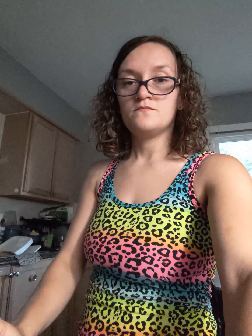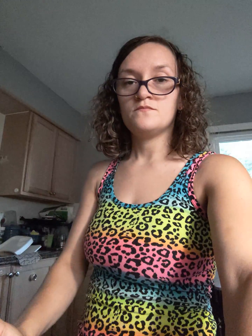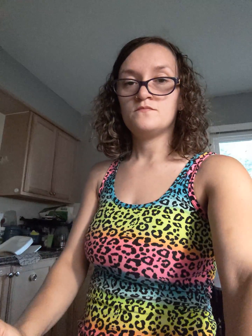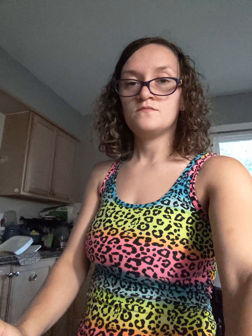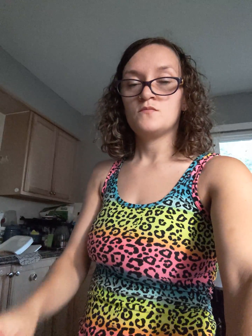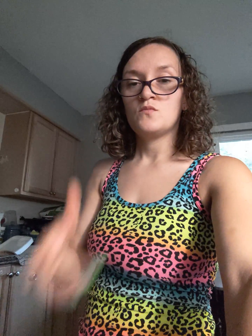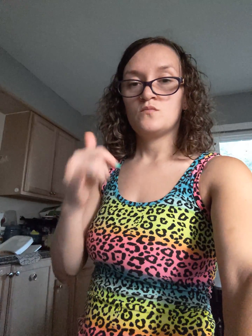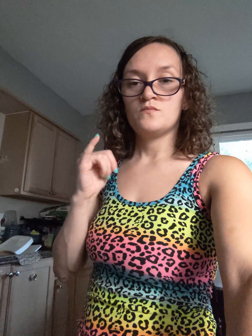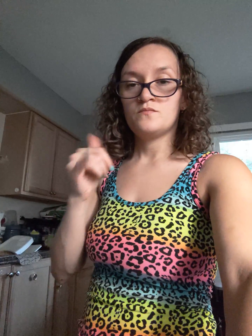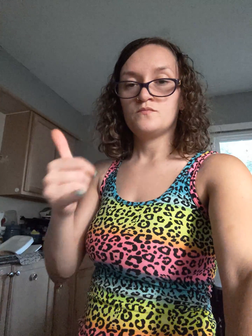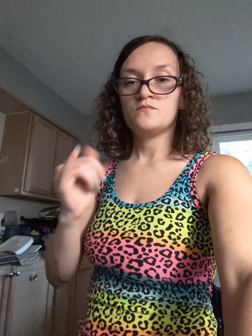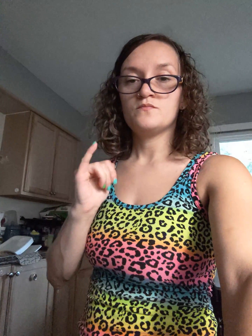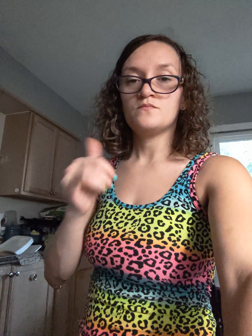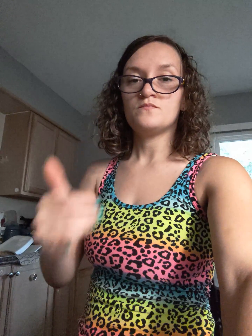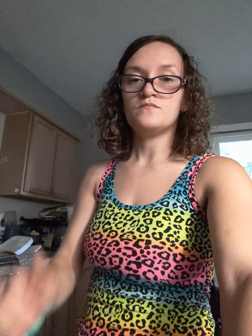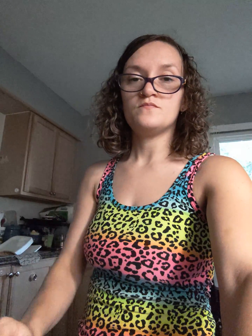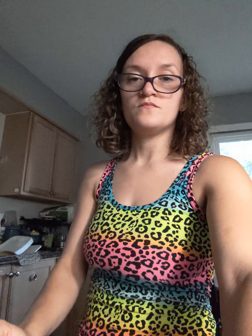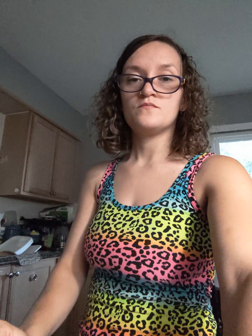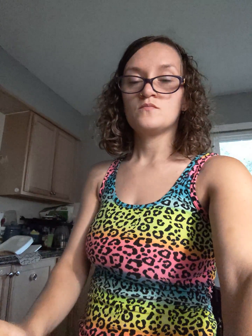rocking chair